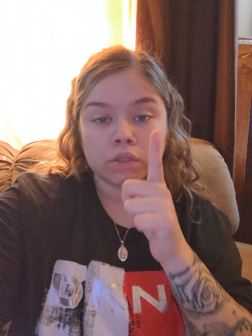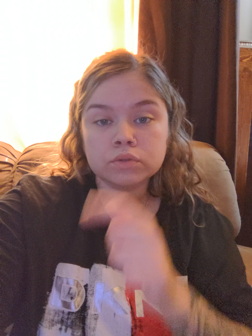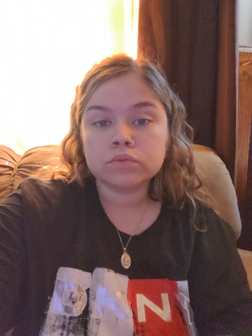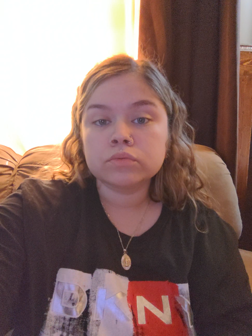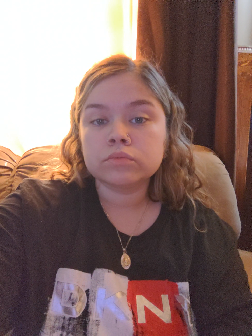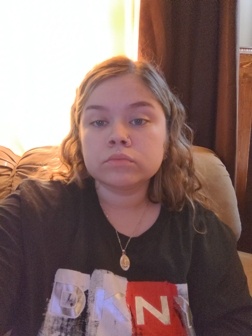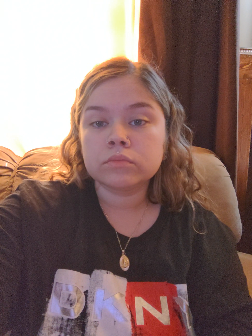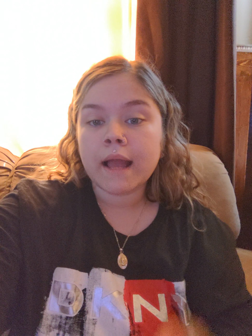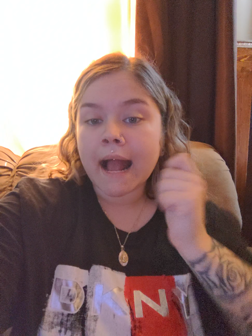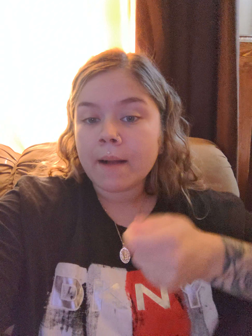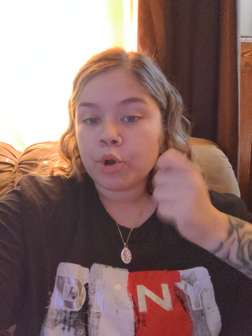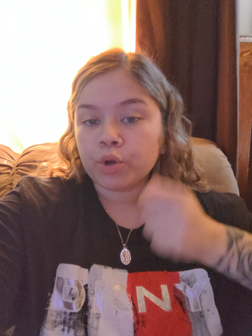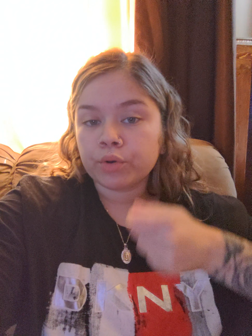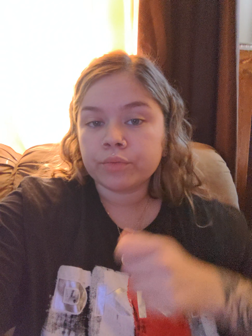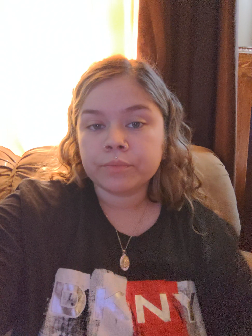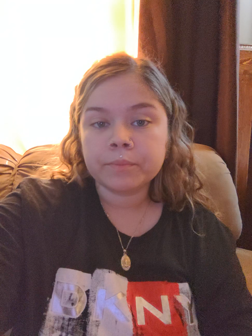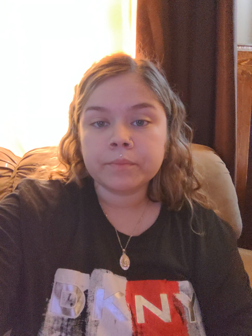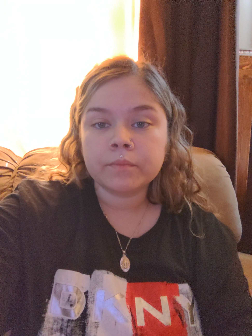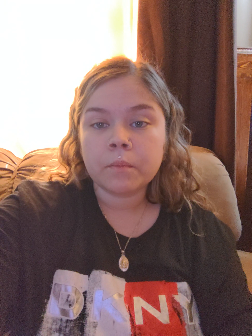hammer